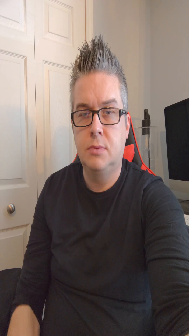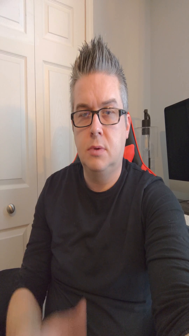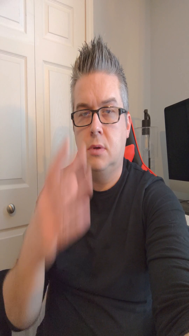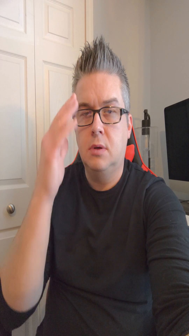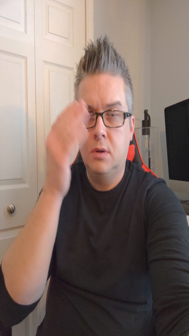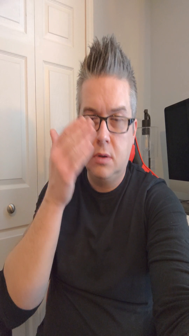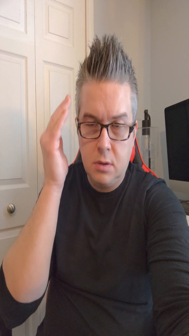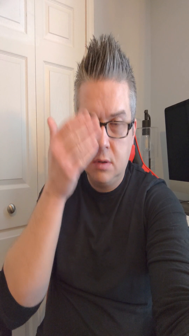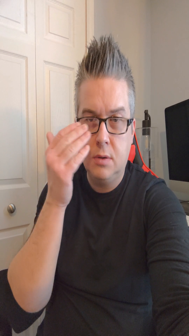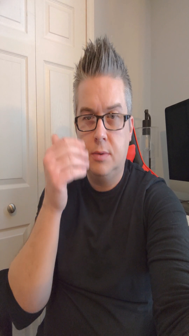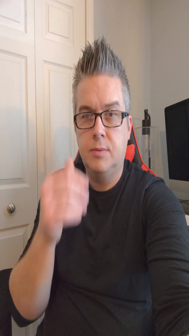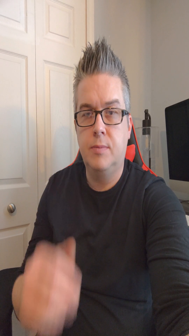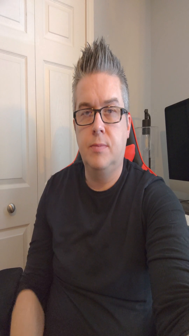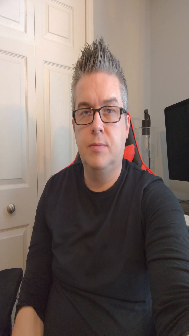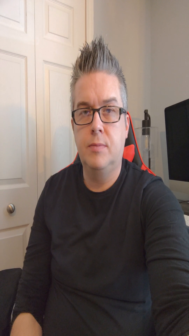sleepy